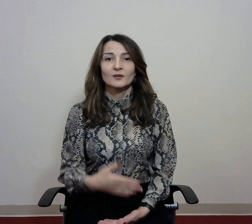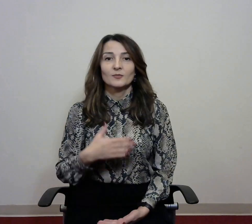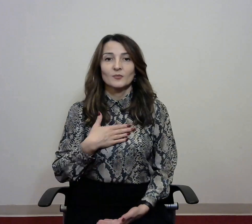mənim